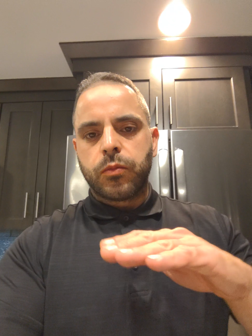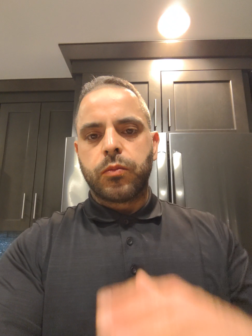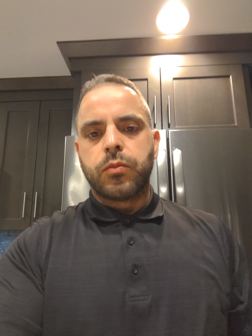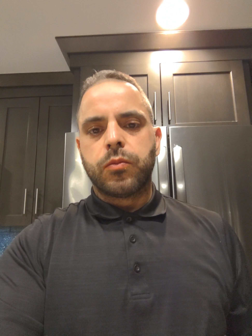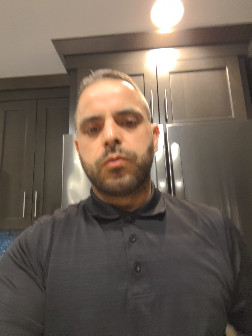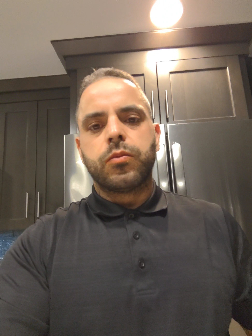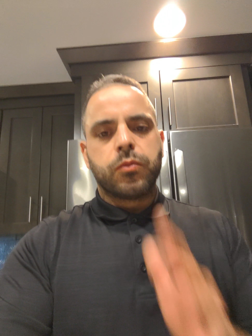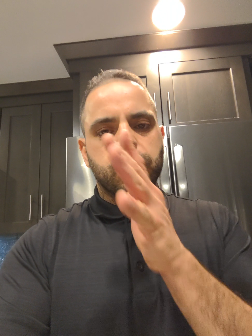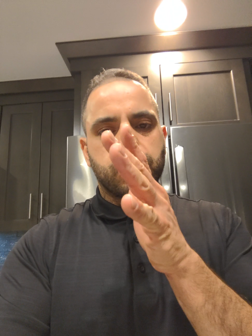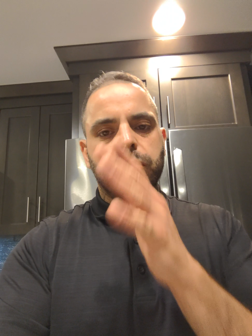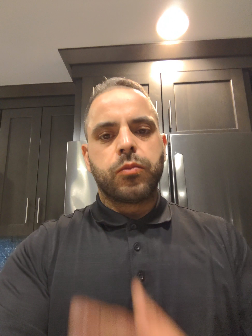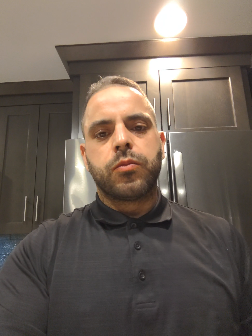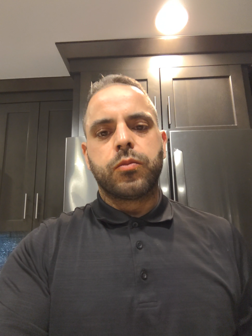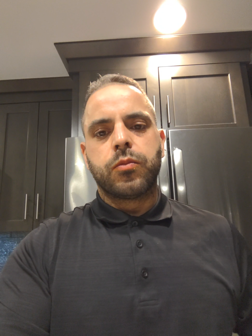mom